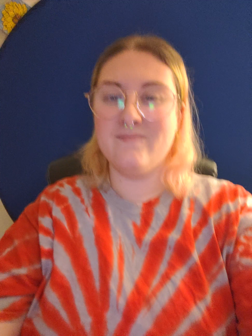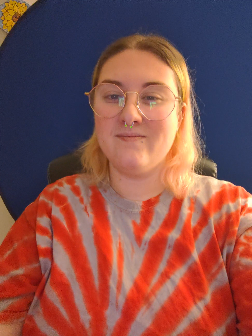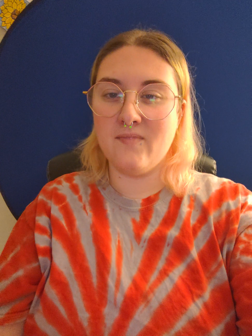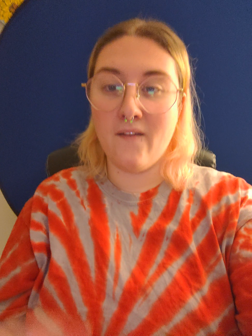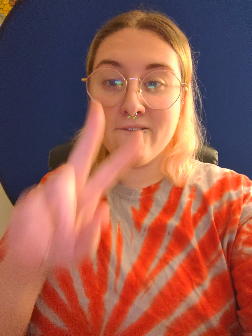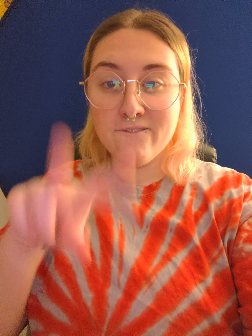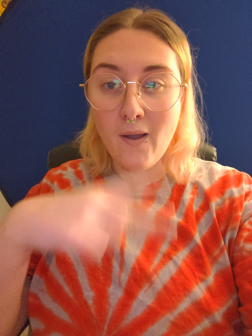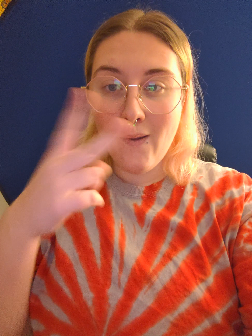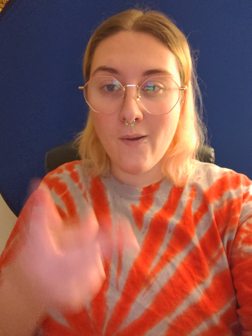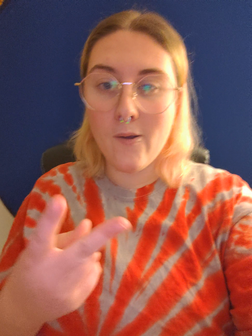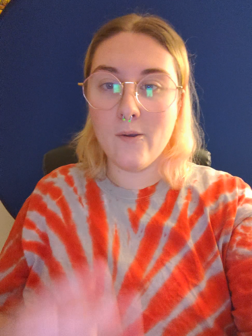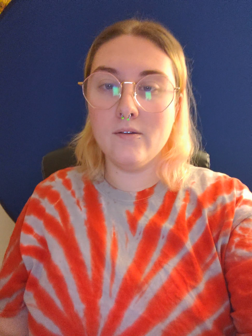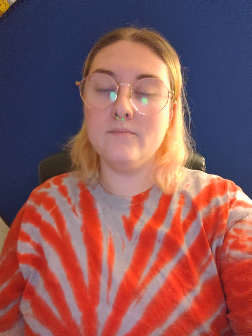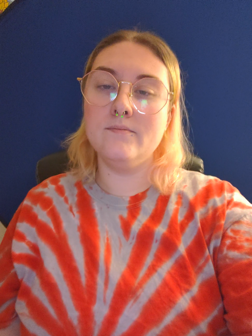fall